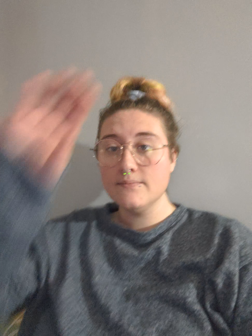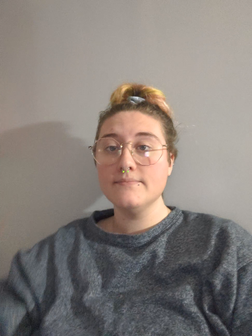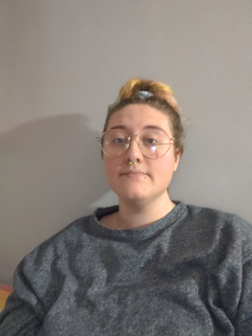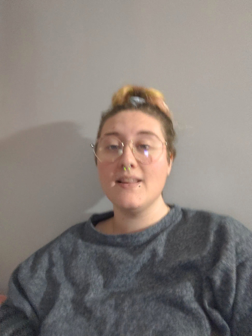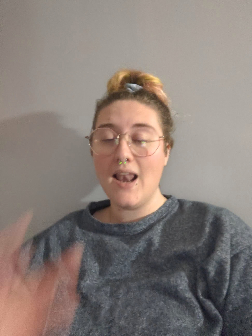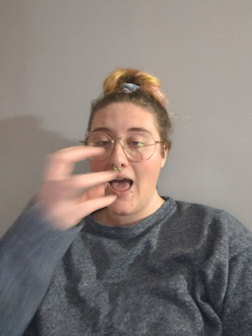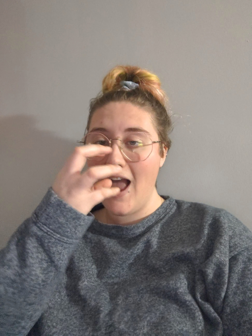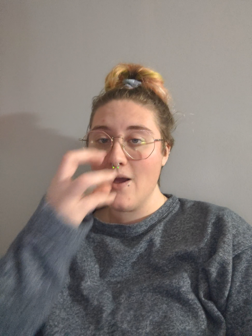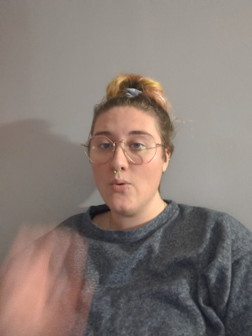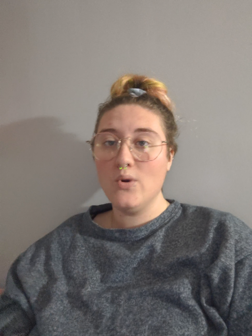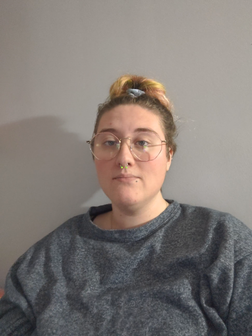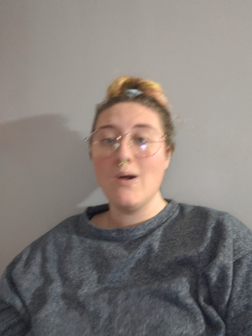clown